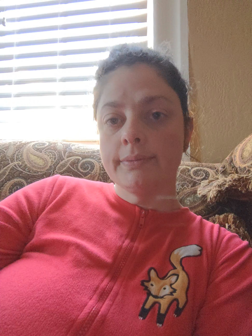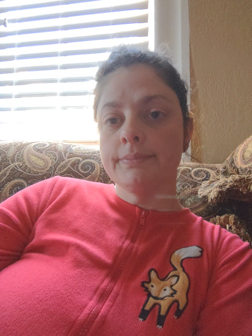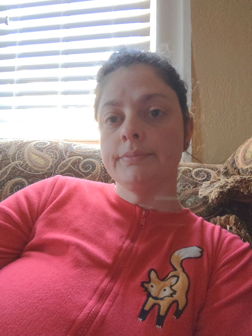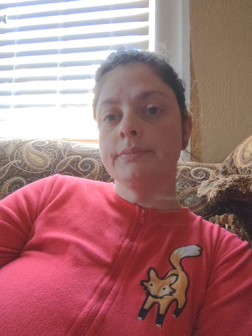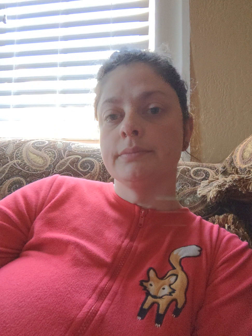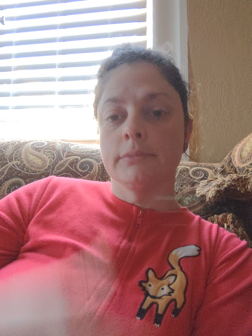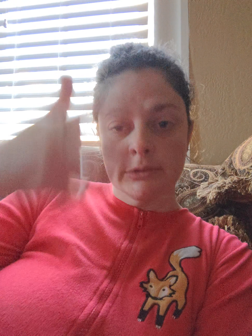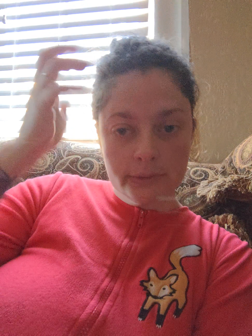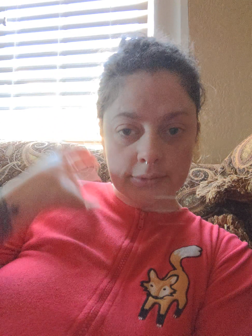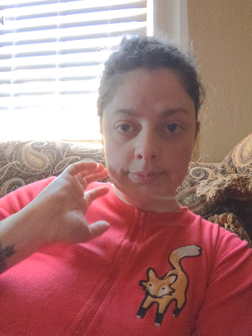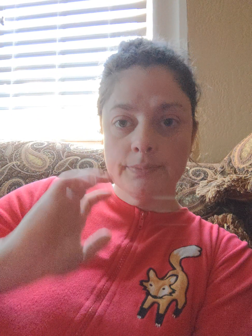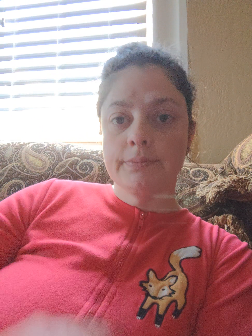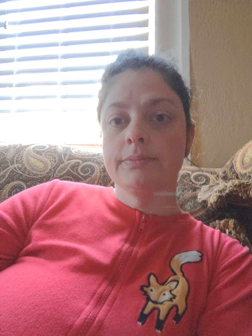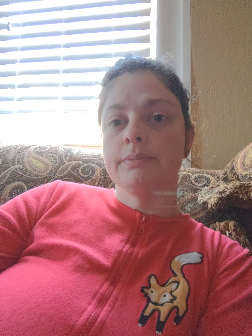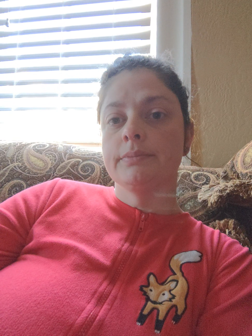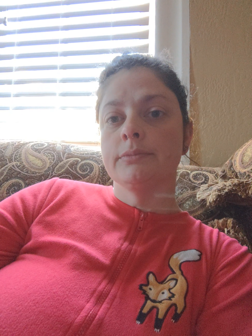lion